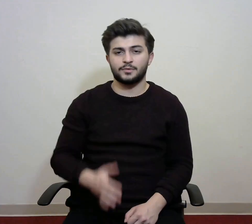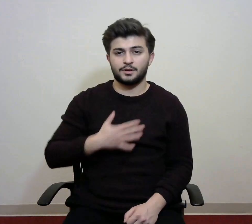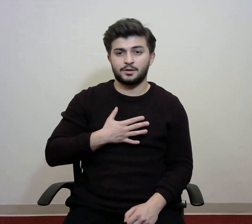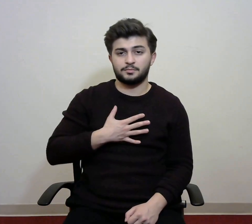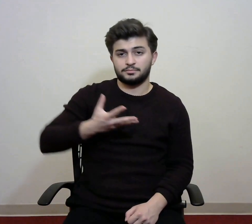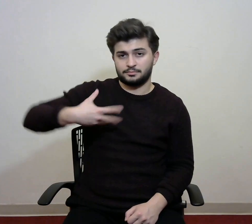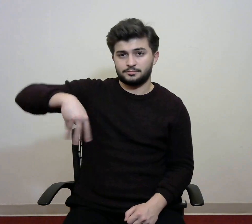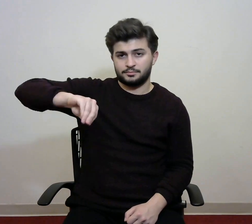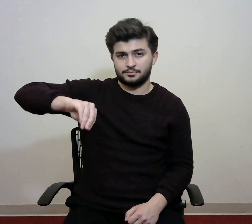biz